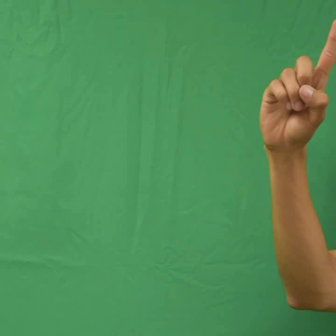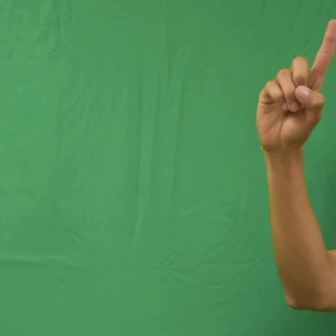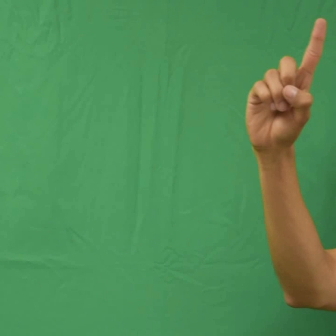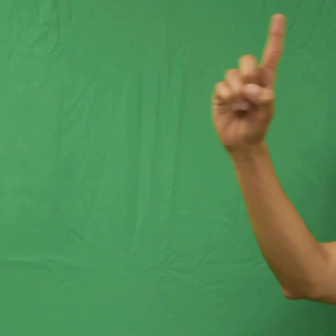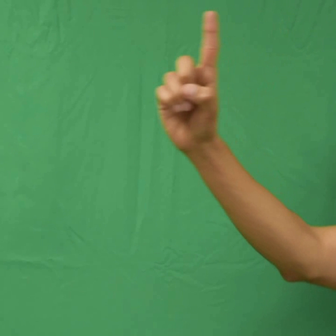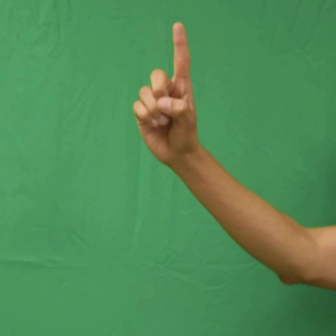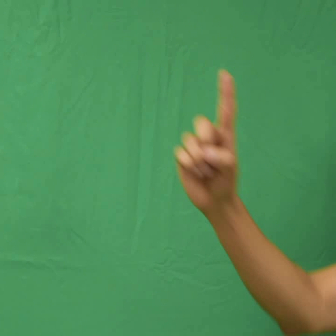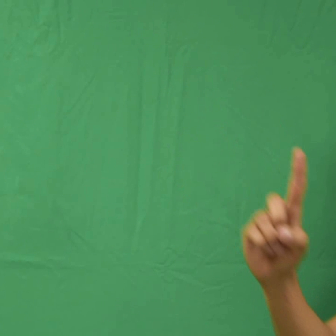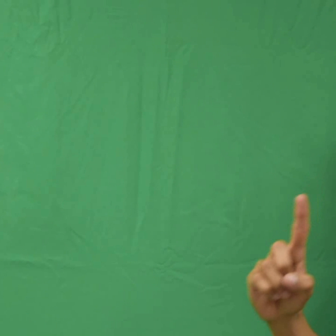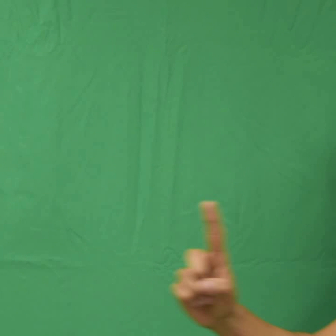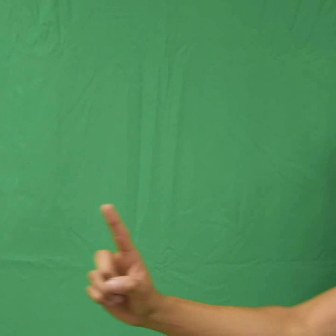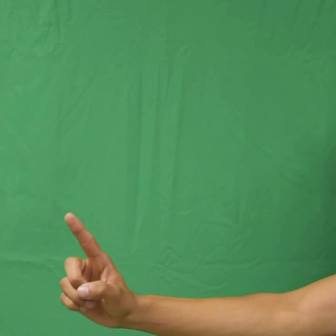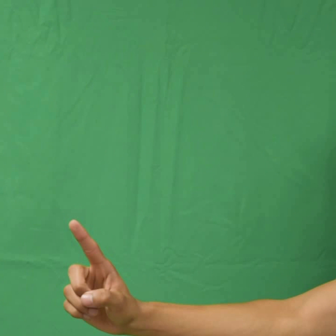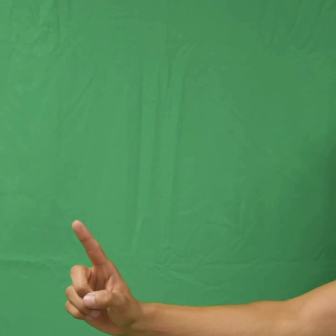Z